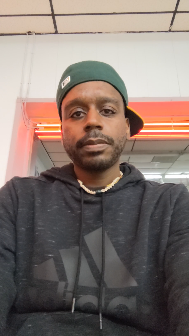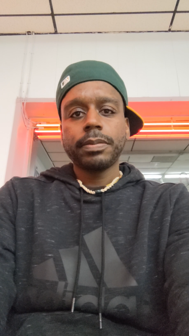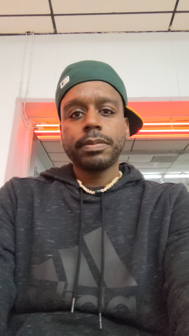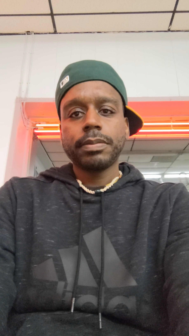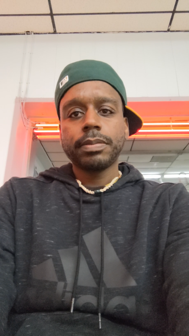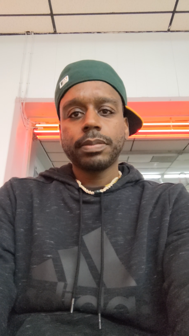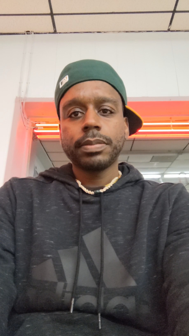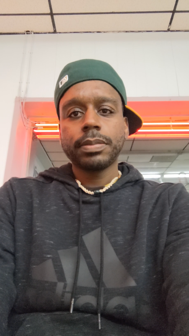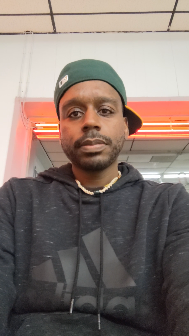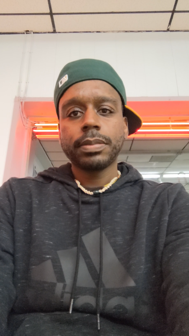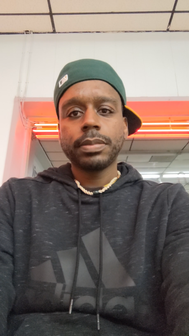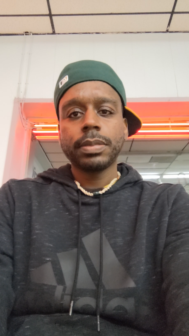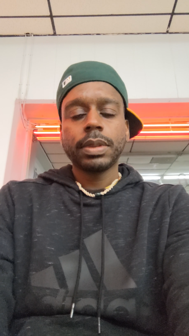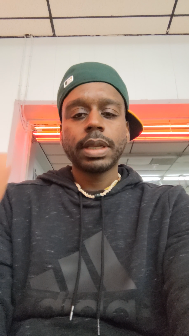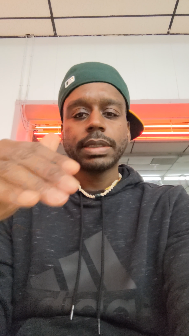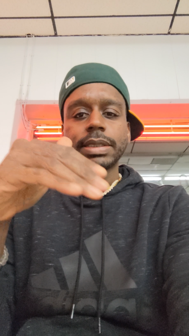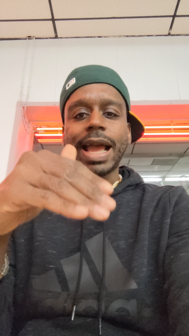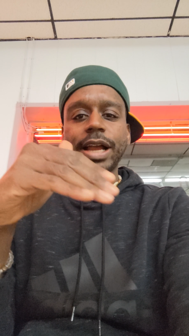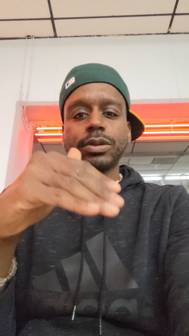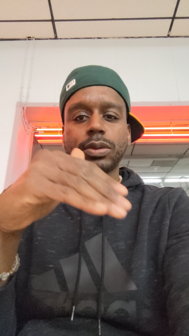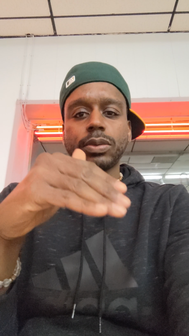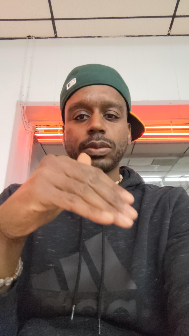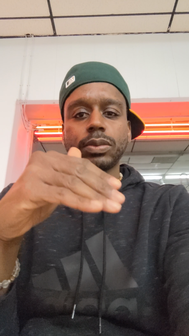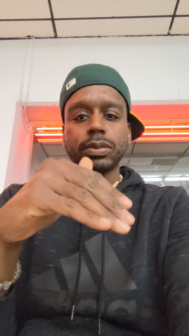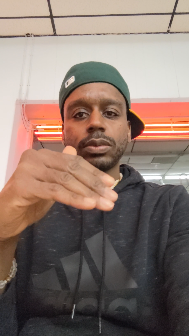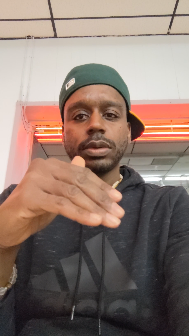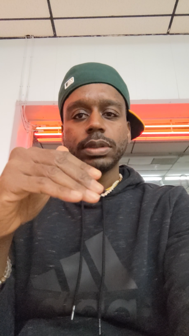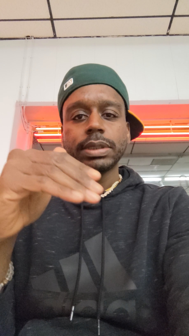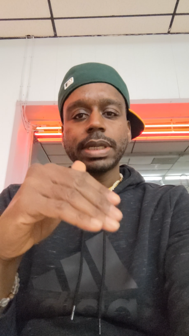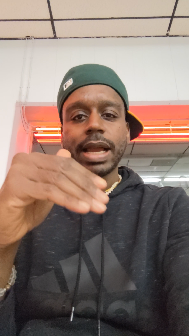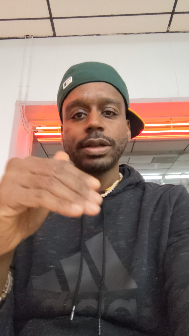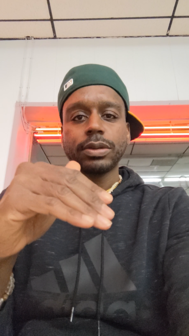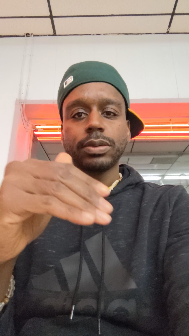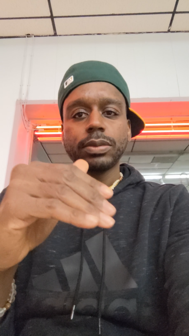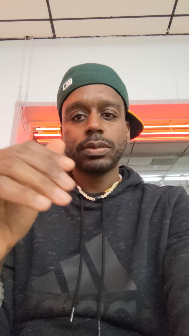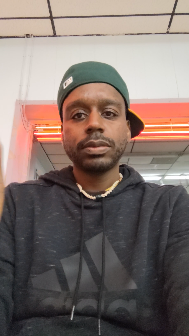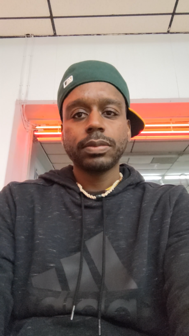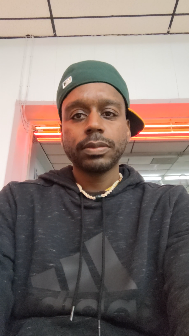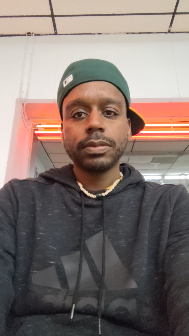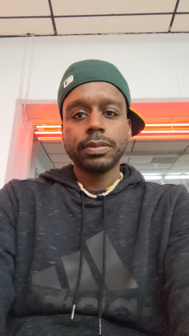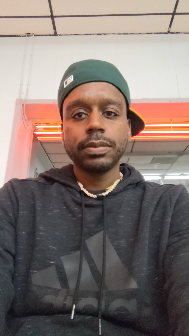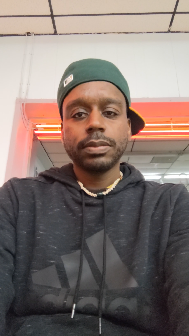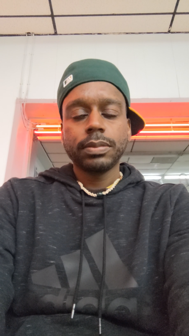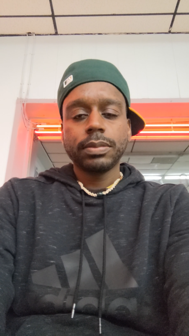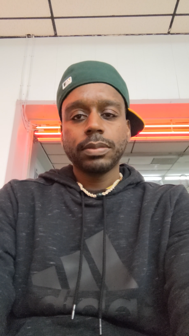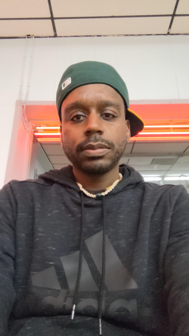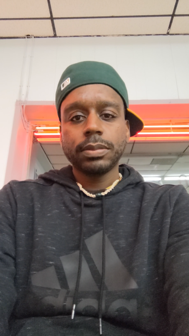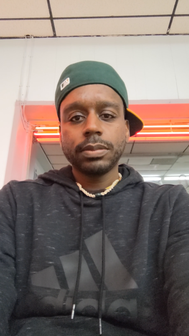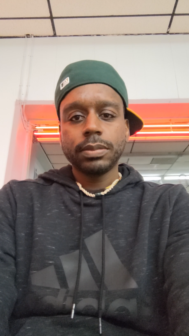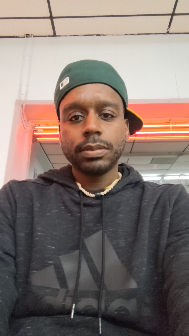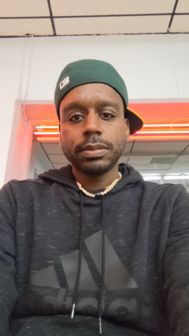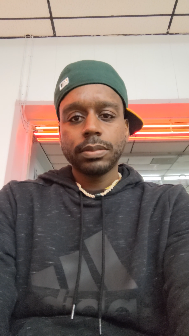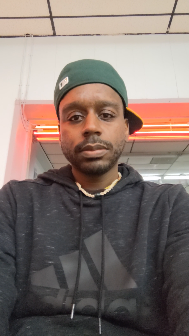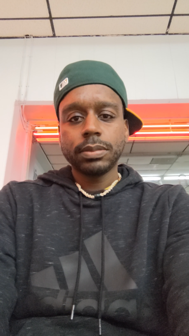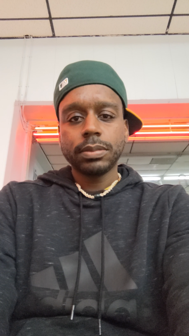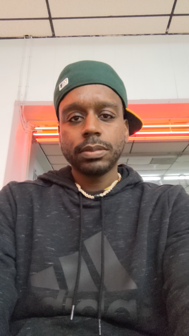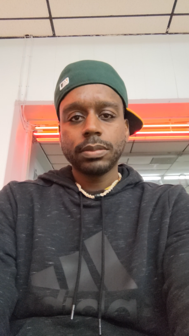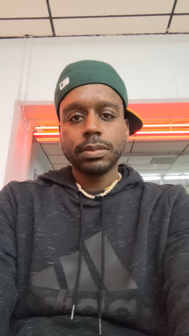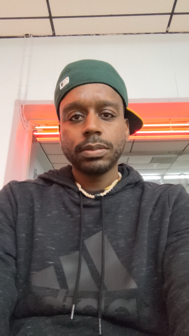doctor